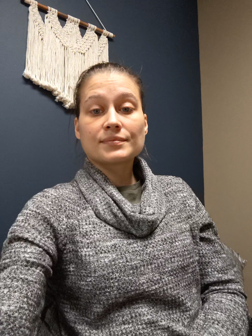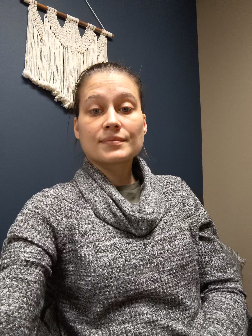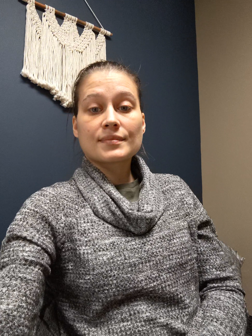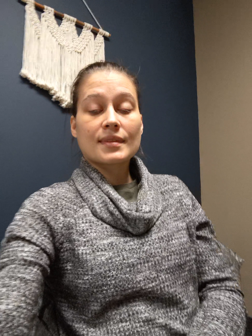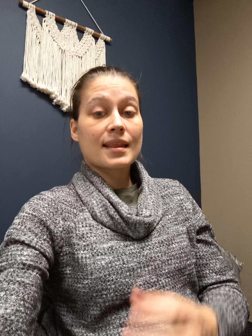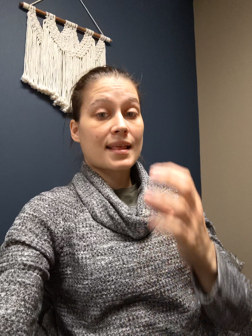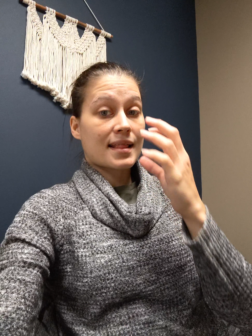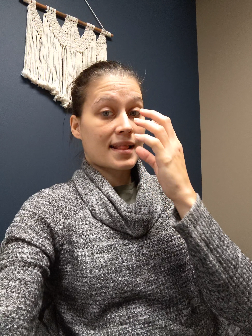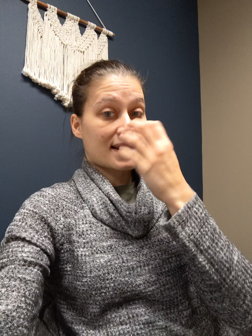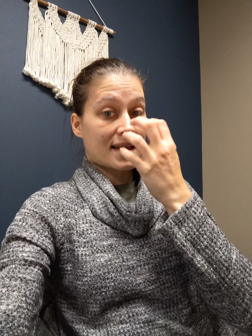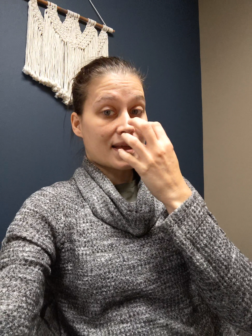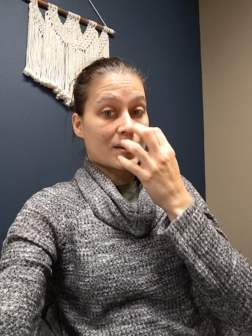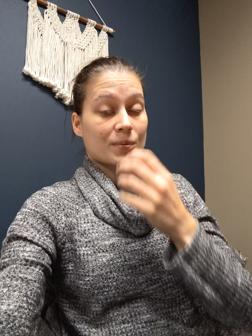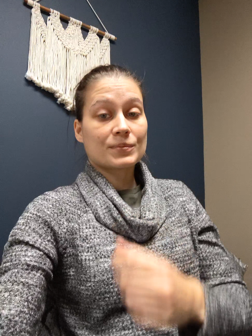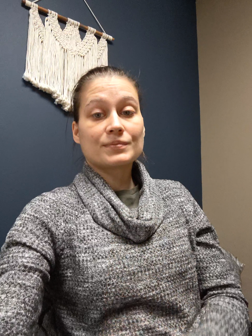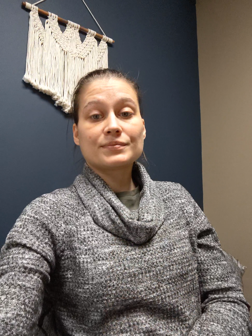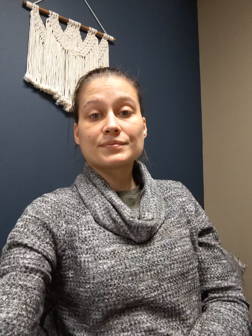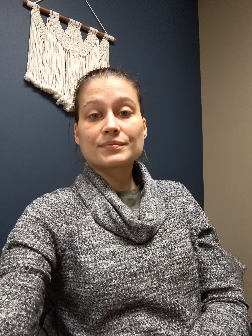clown